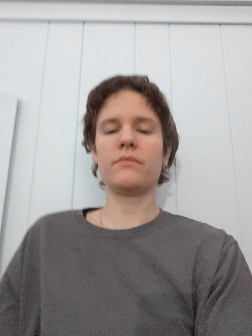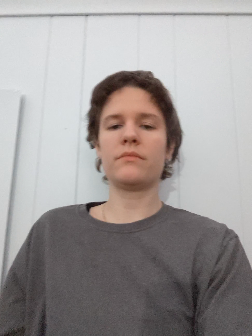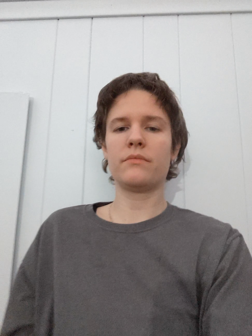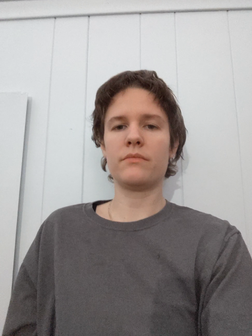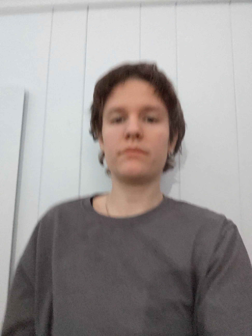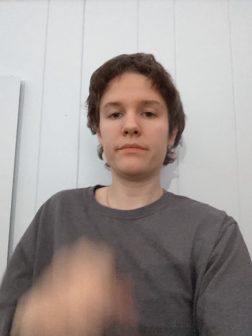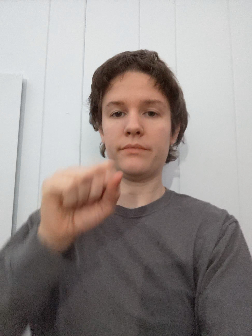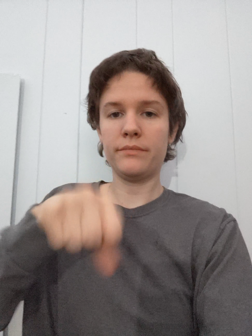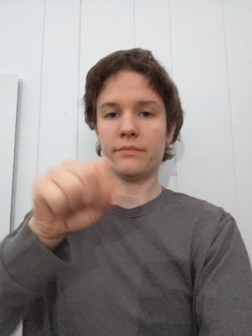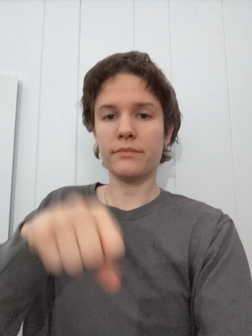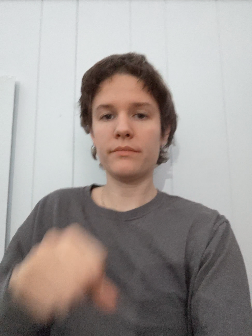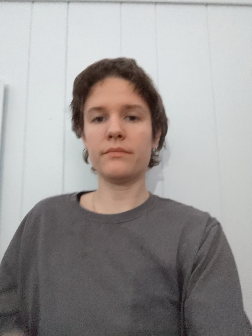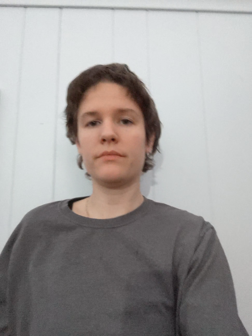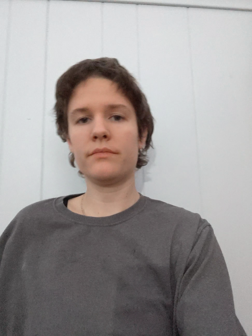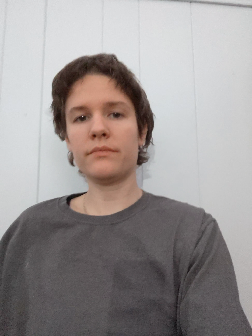yes